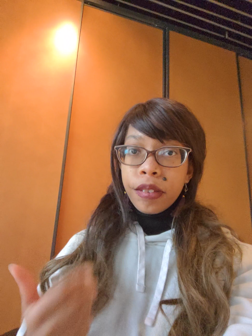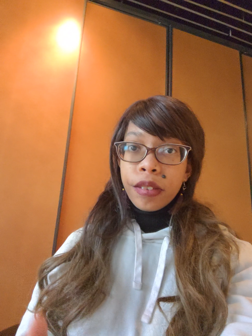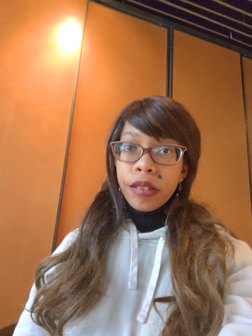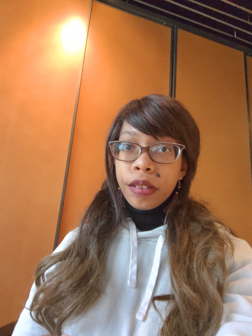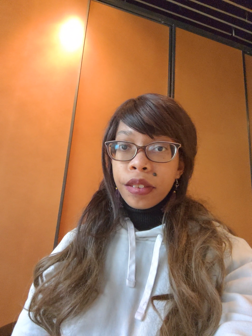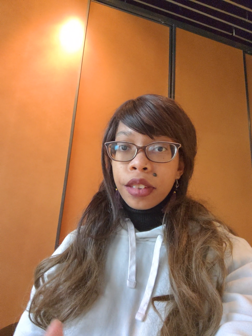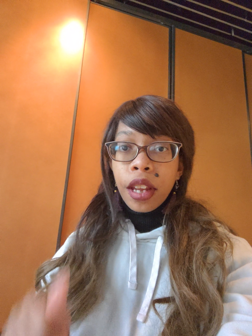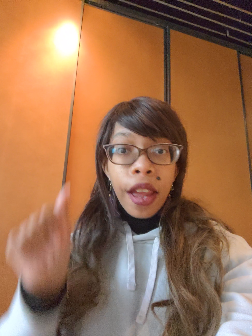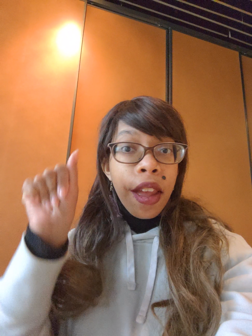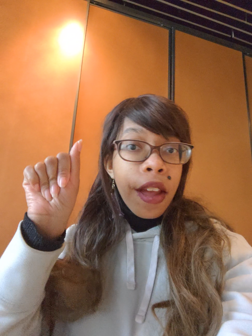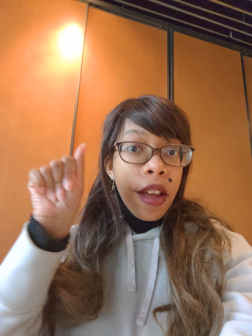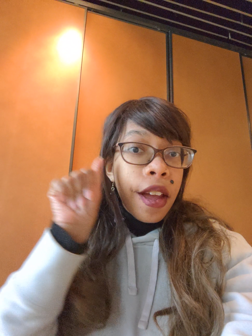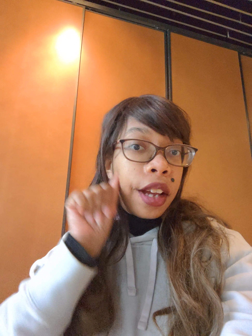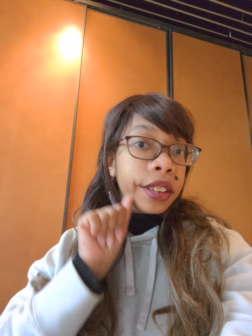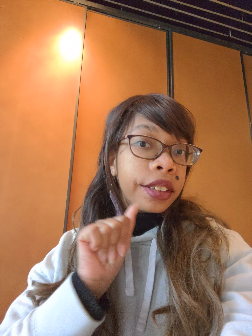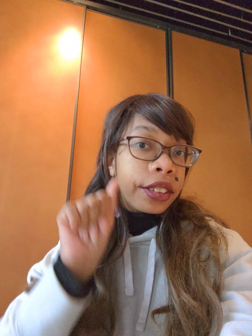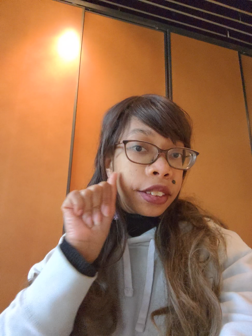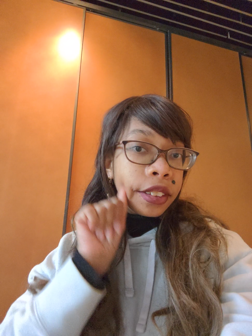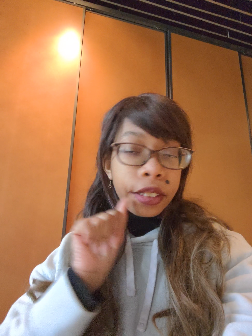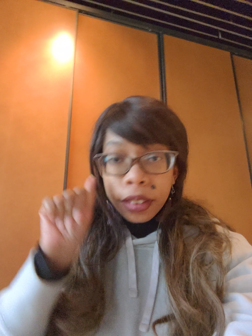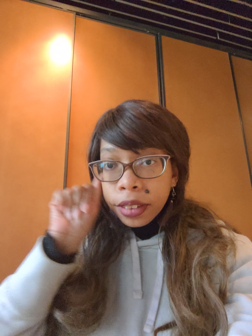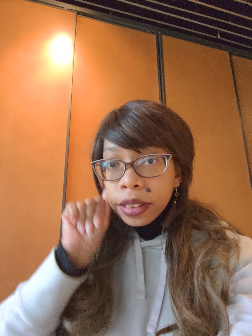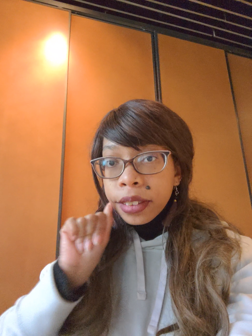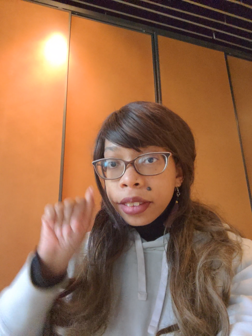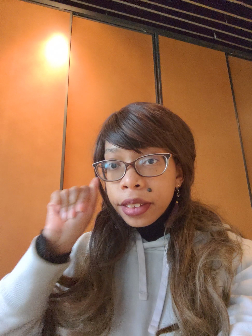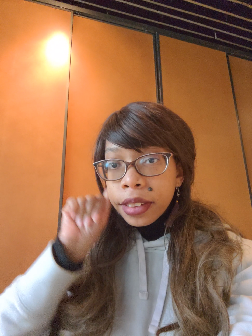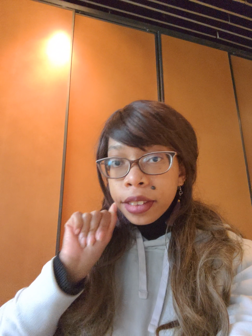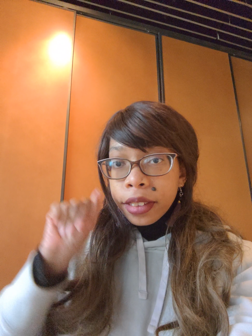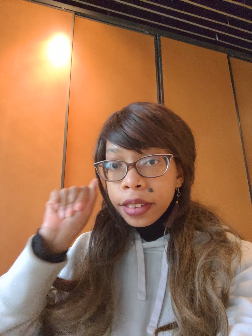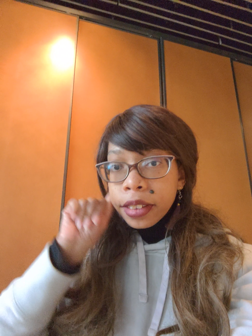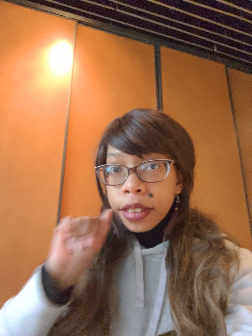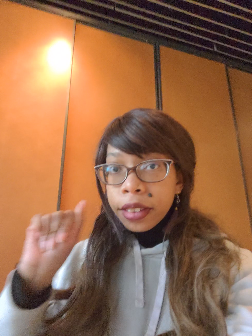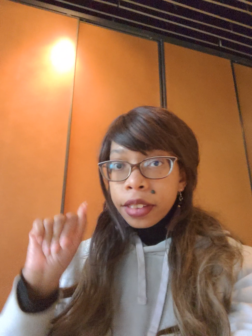aunt